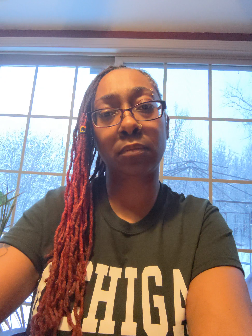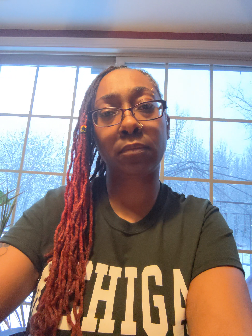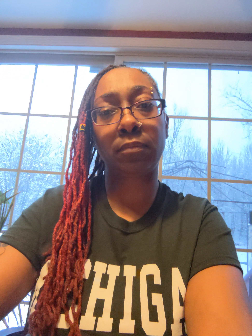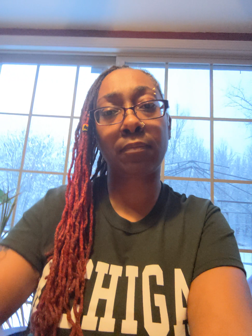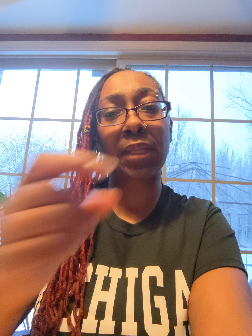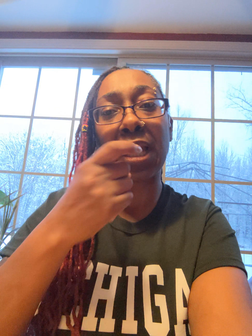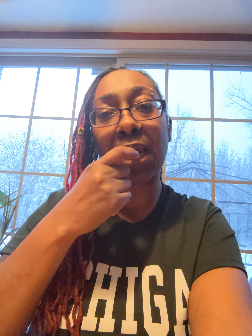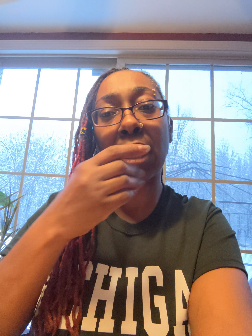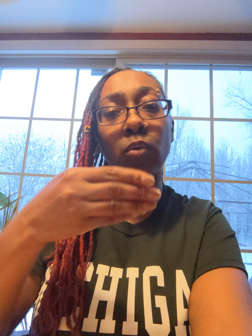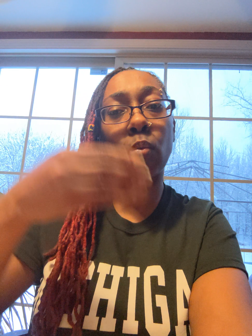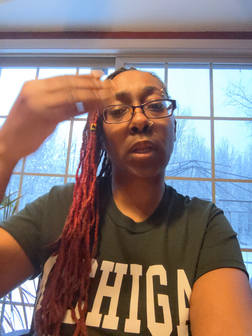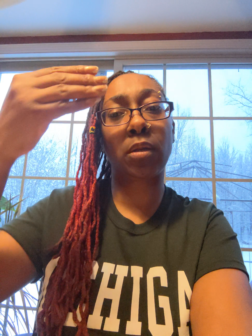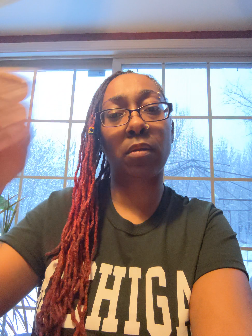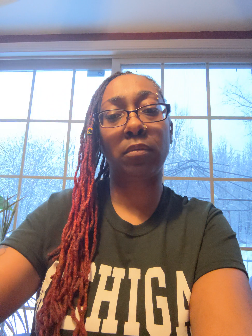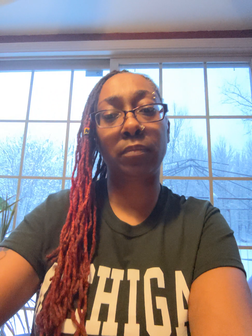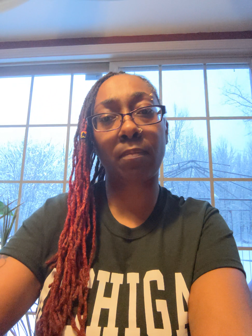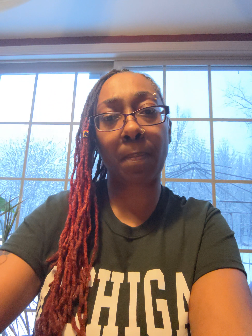window